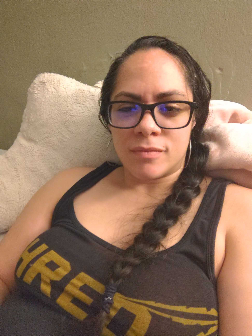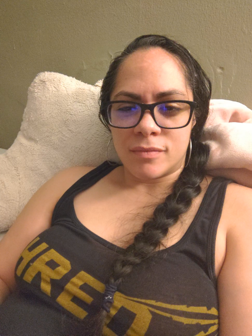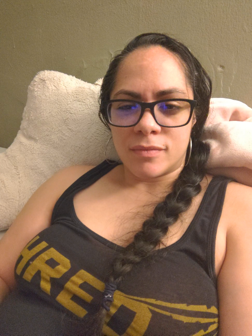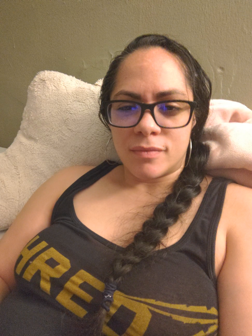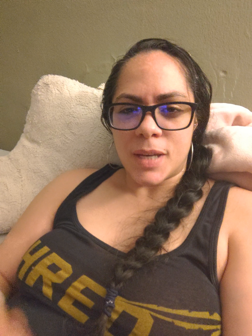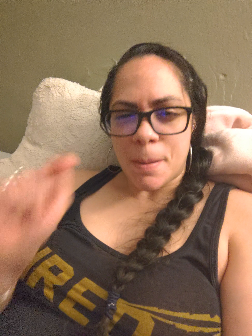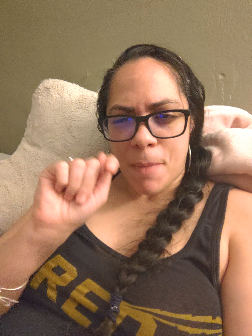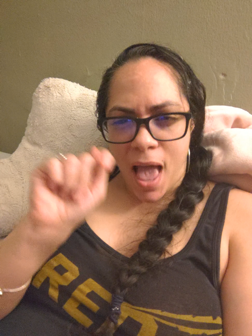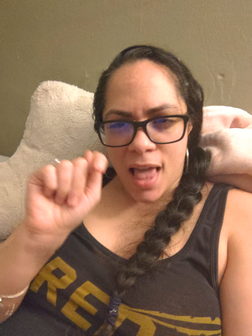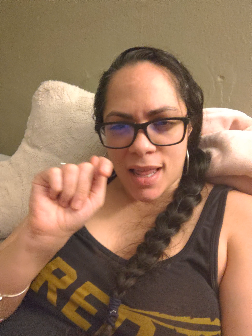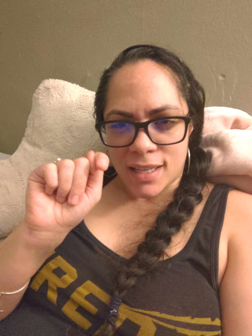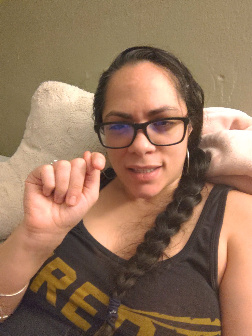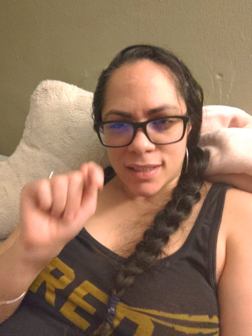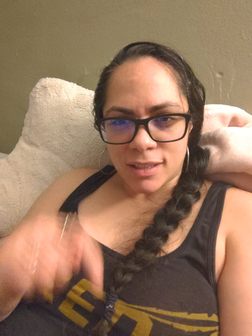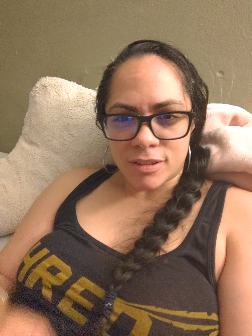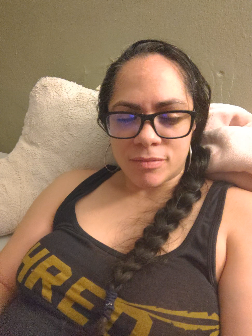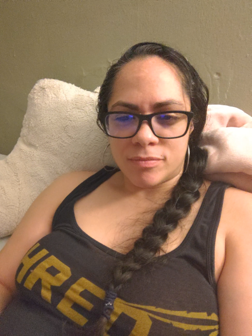potty